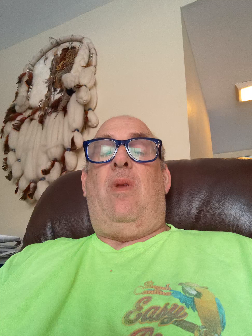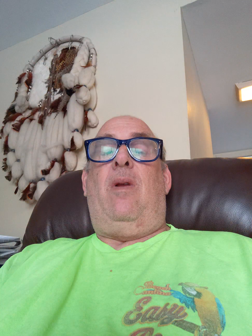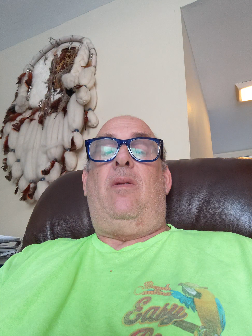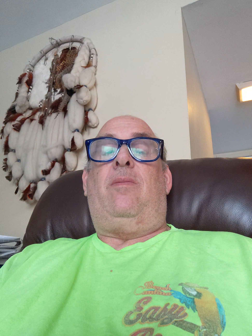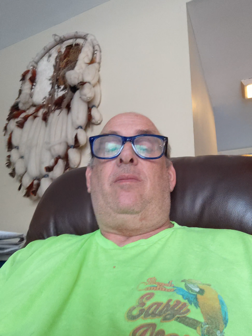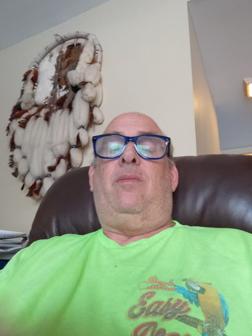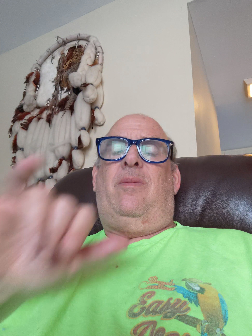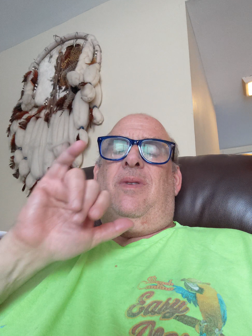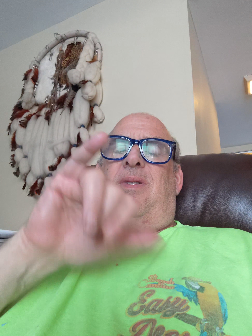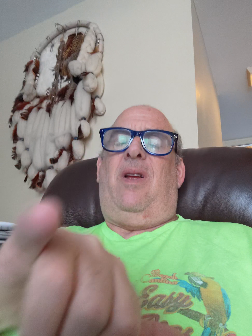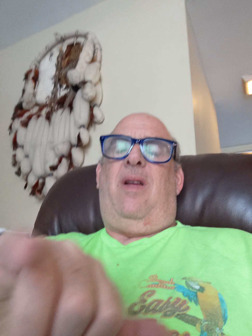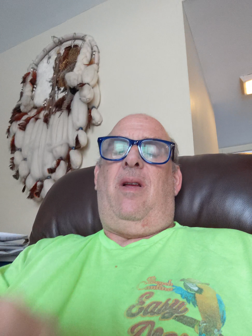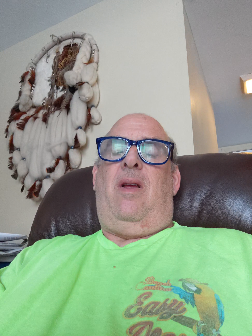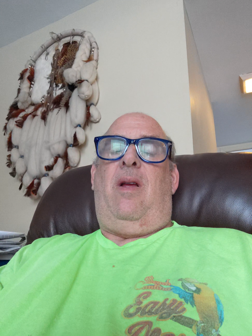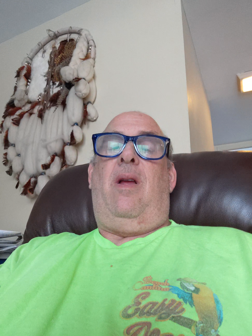stay